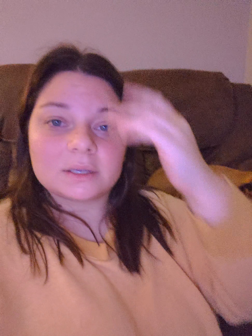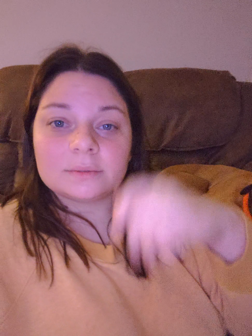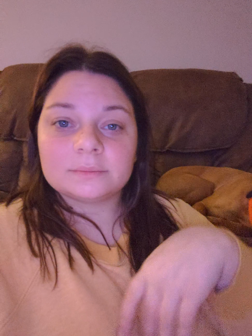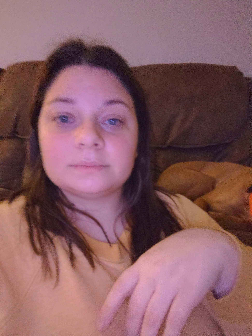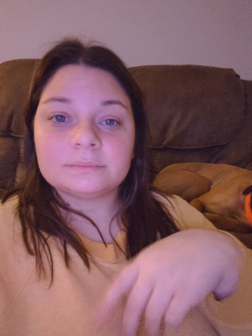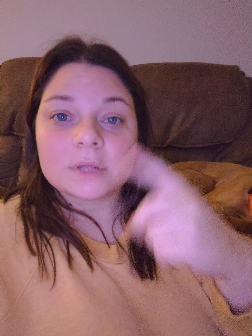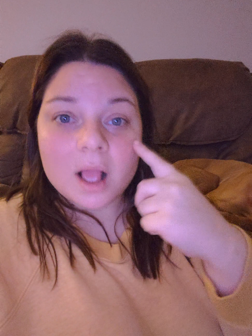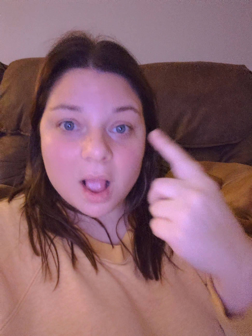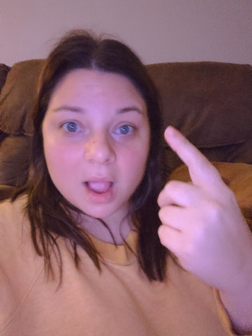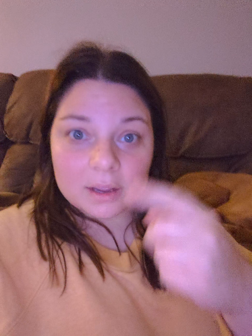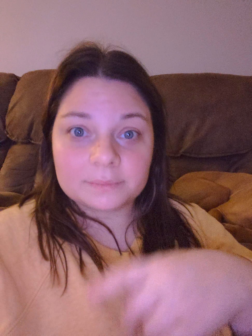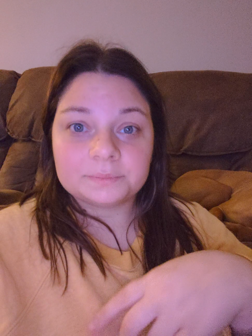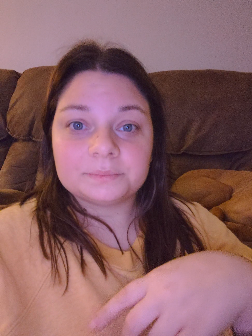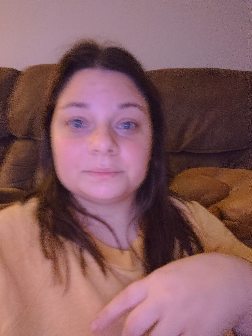eye